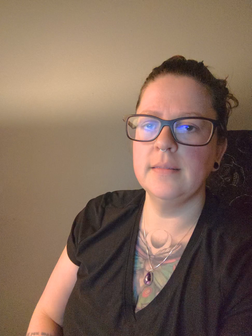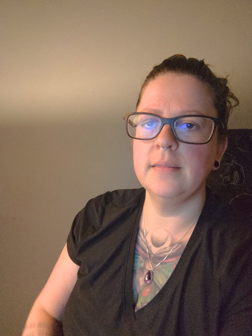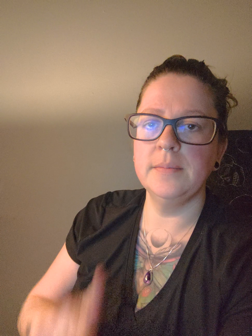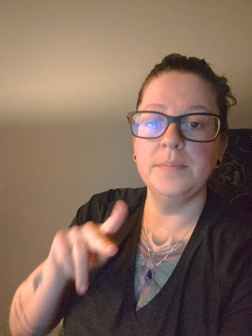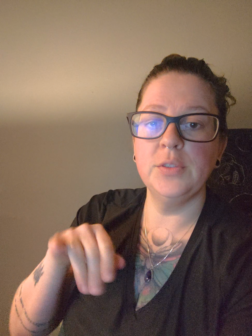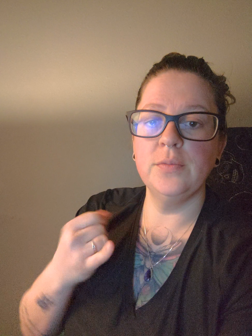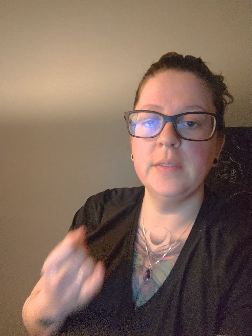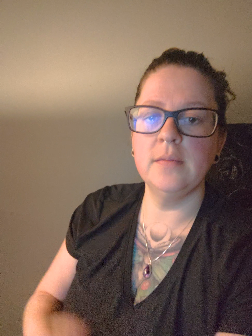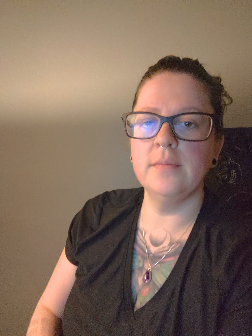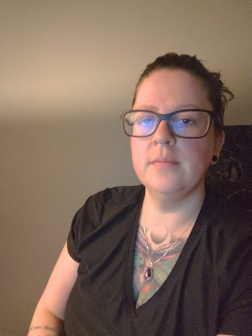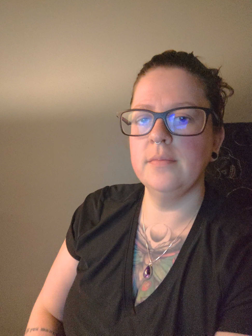pajamas